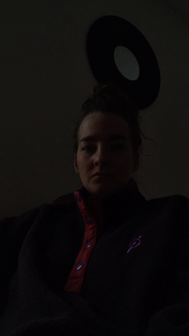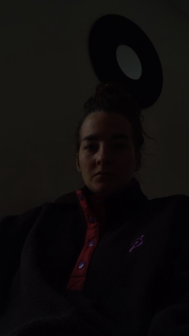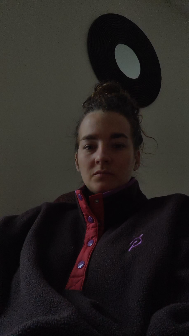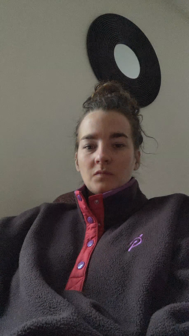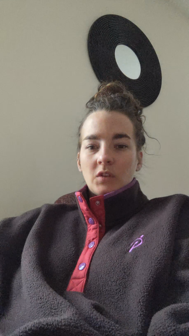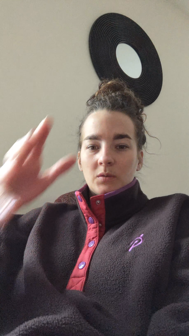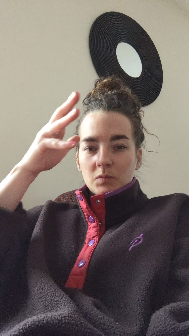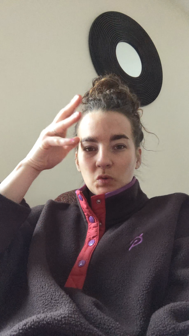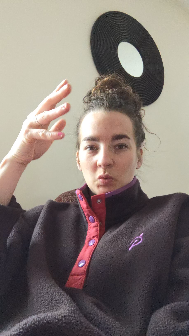moose